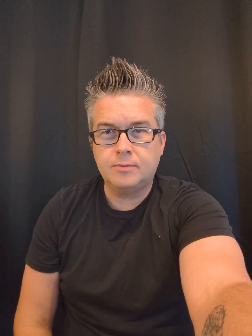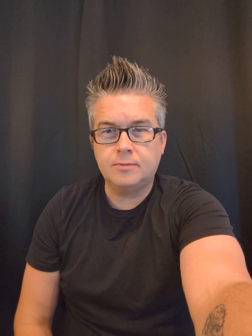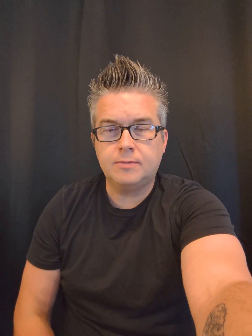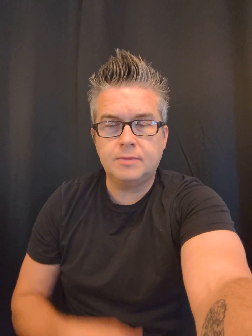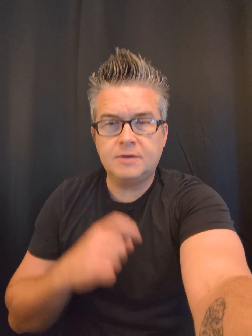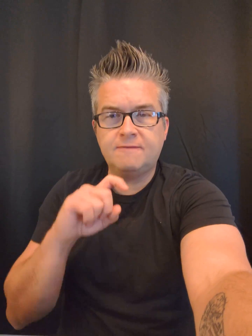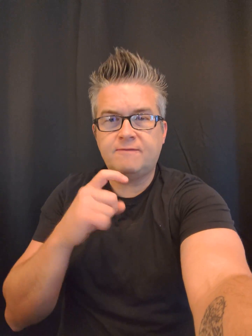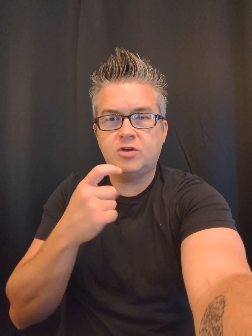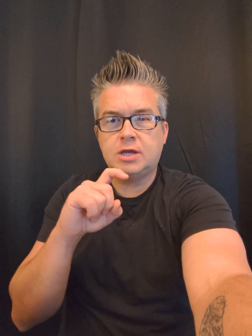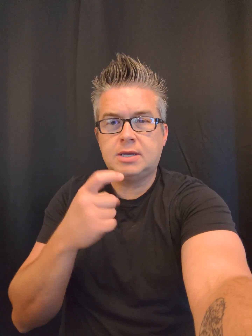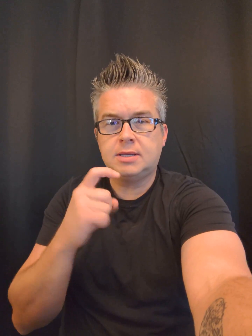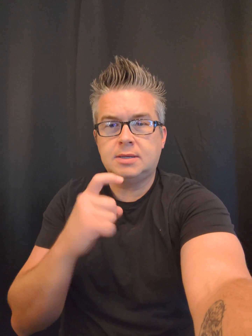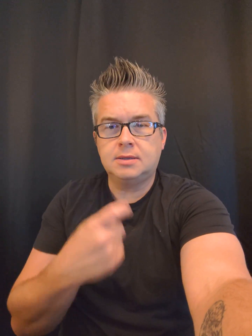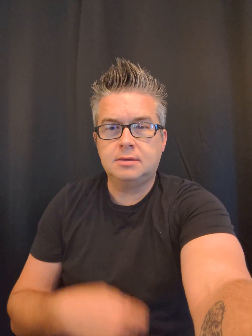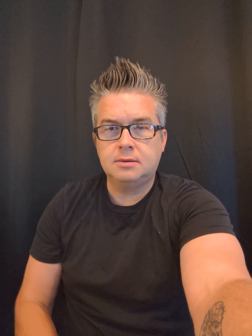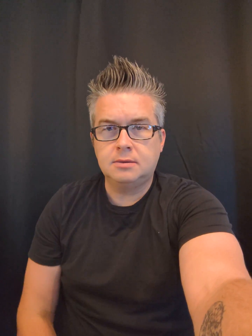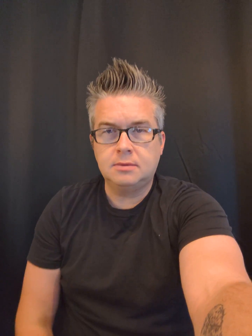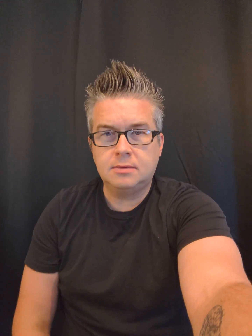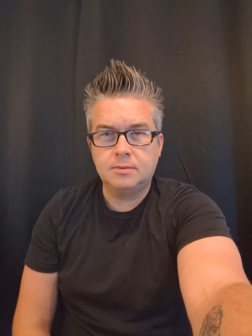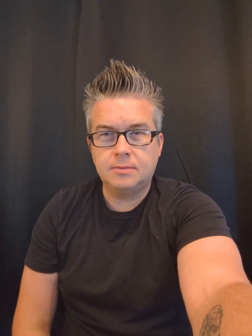friend